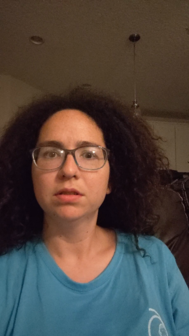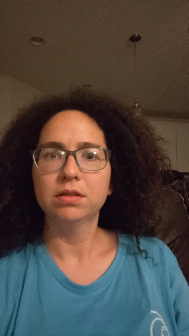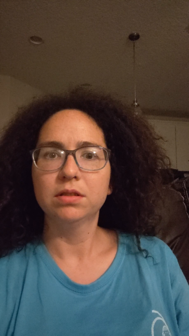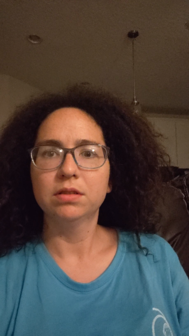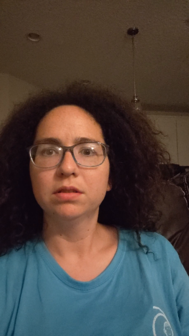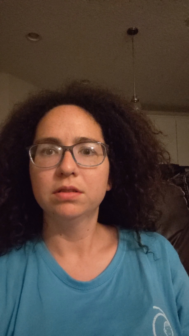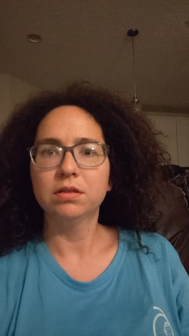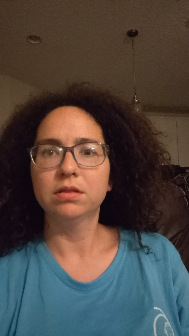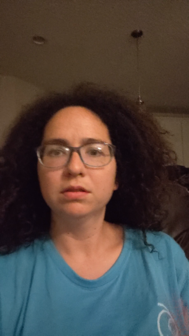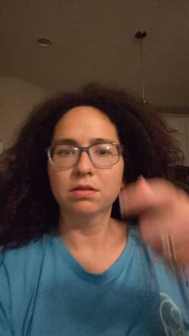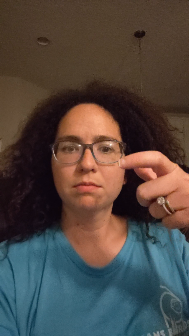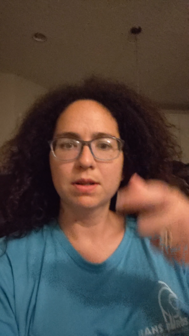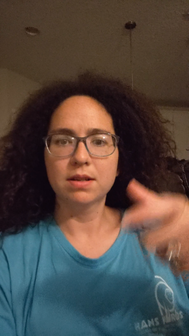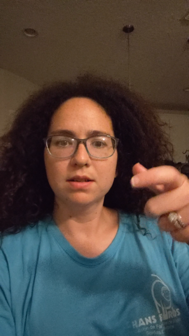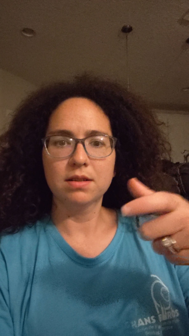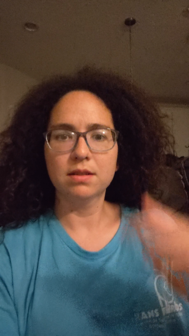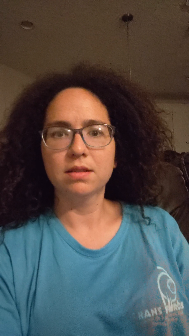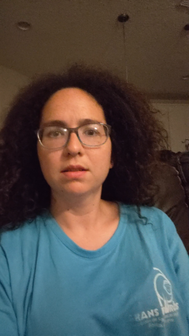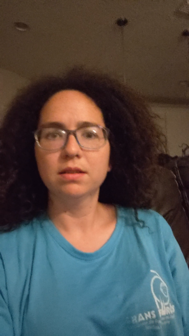plate